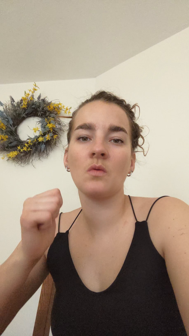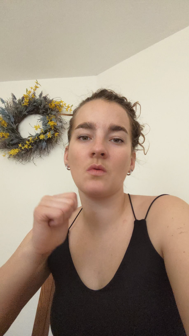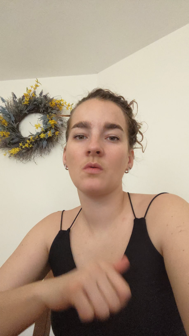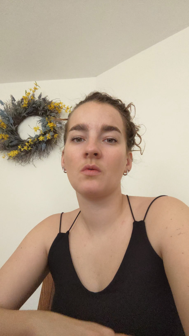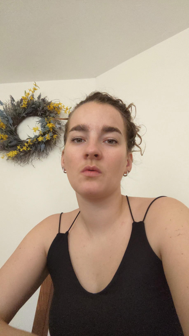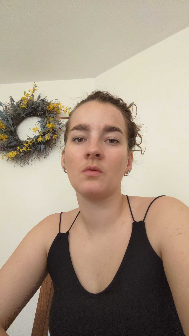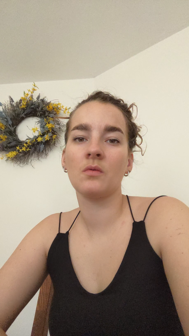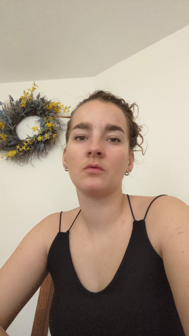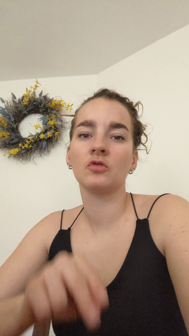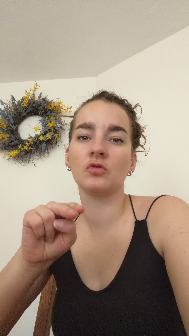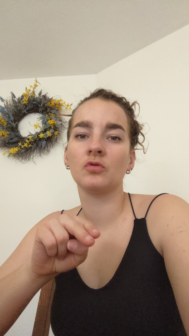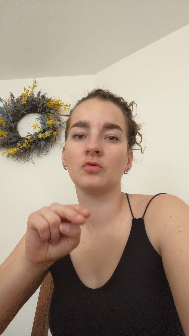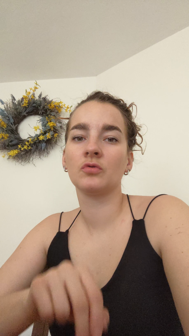nurse